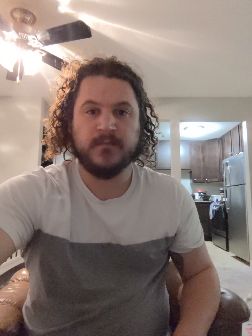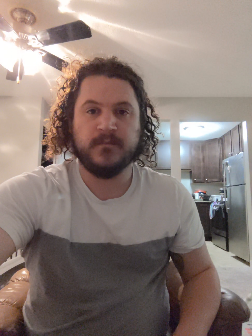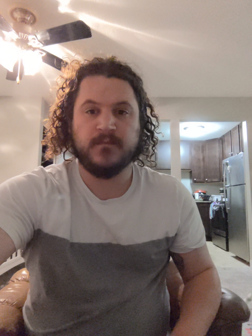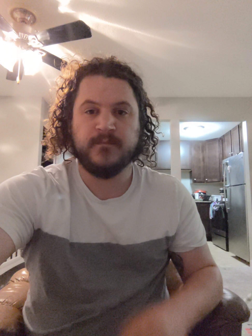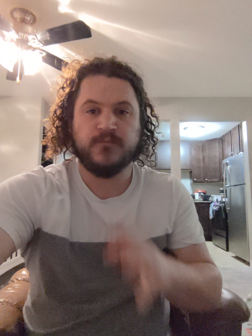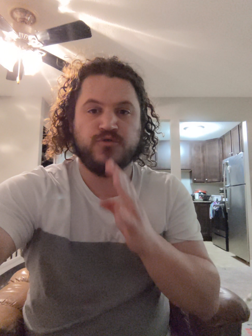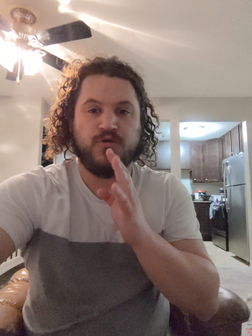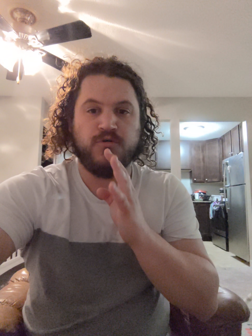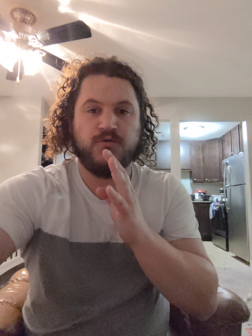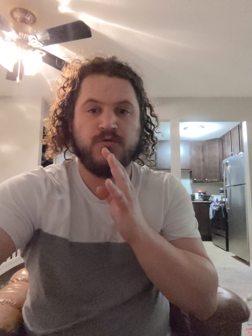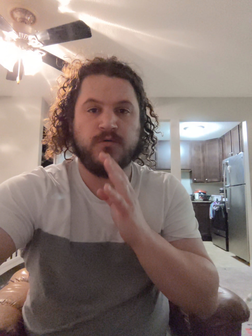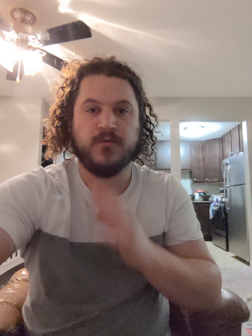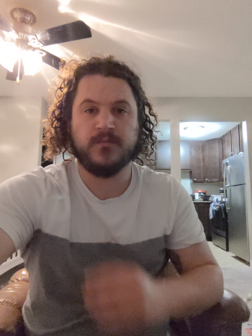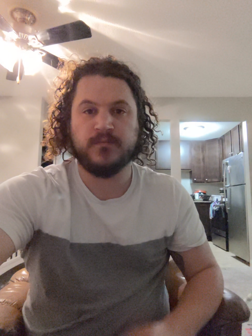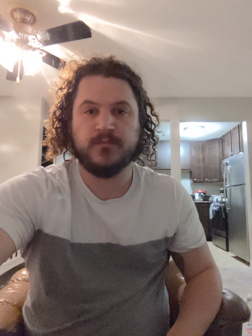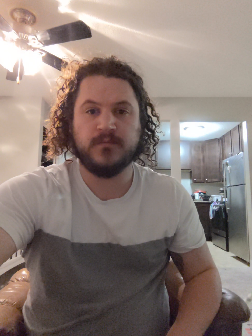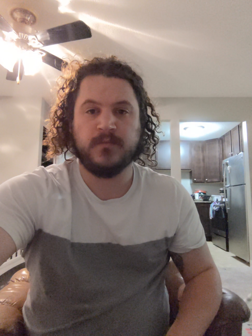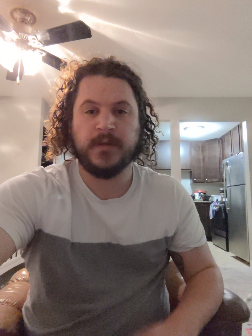talk